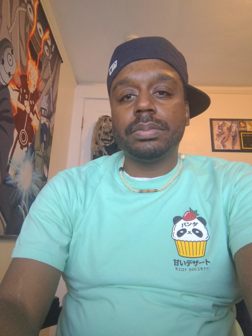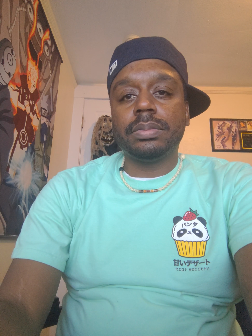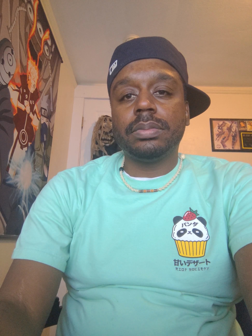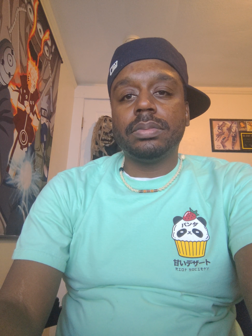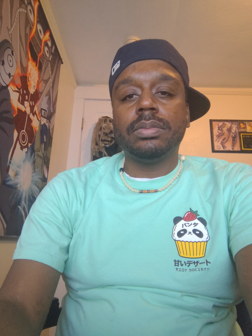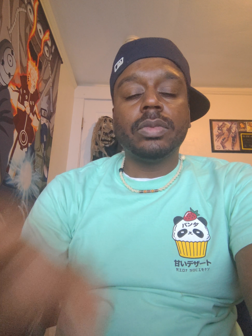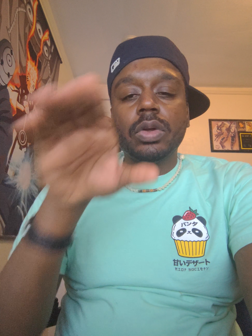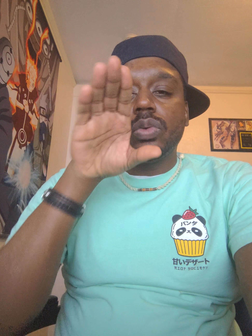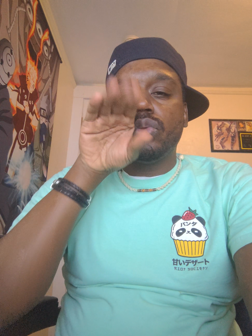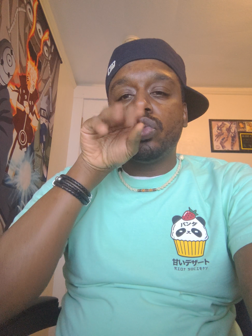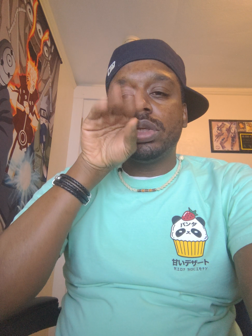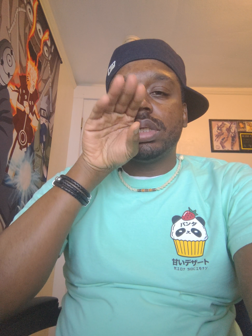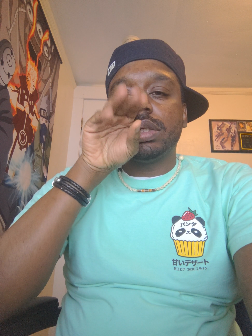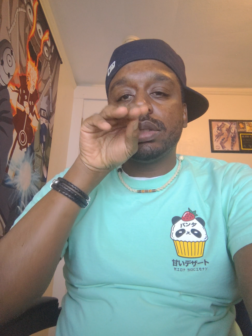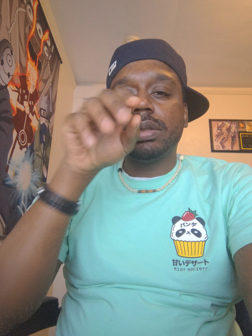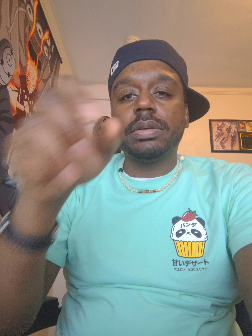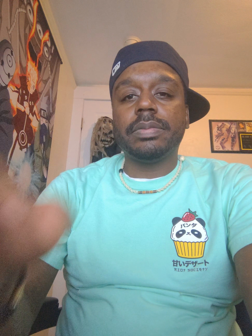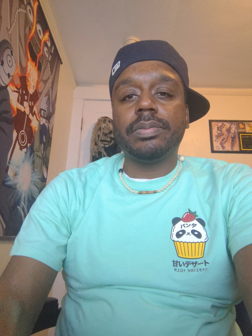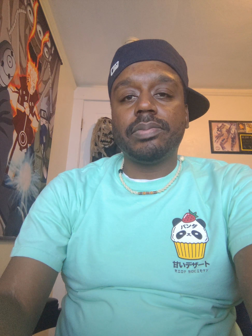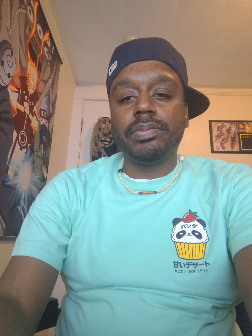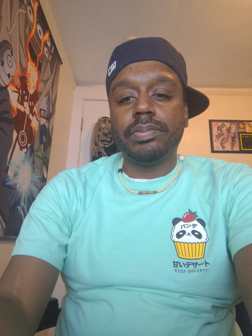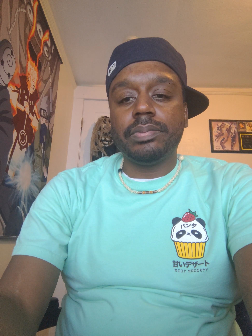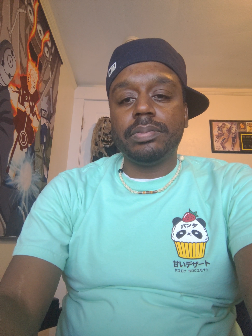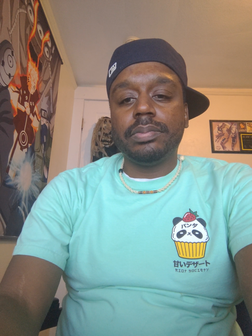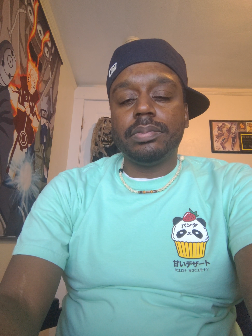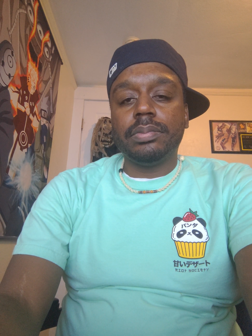goose